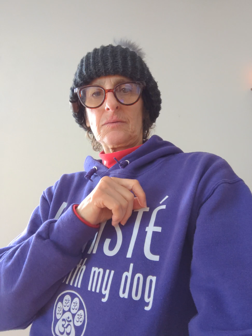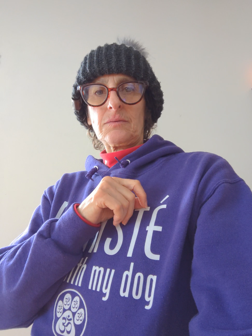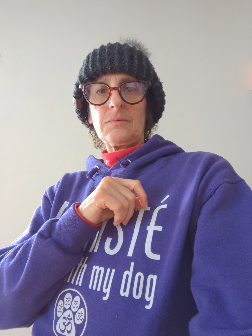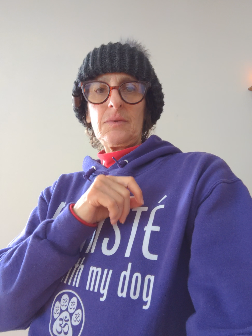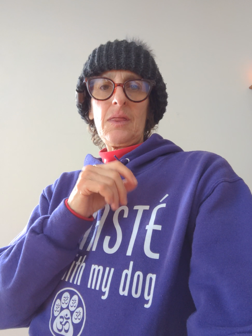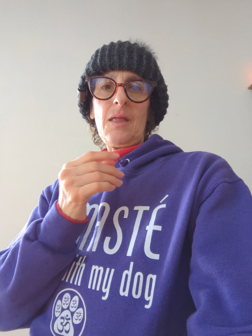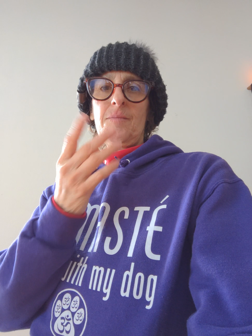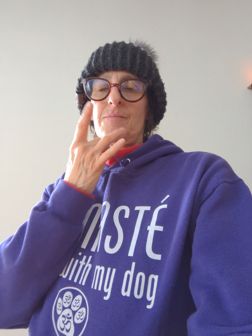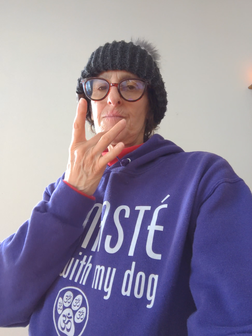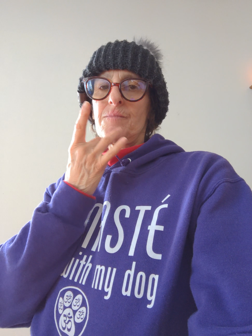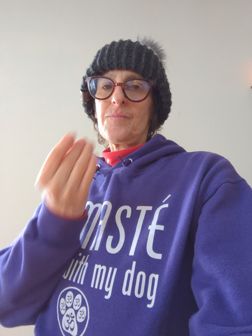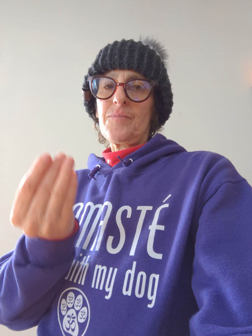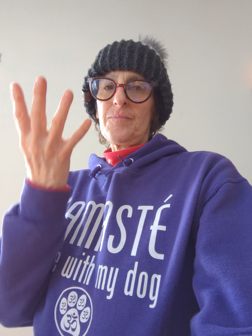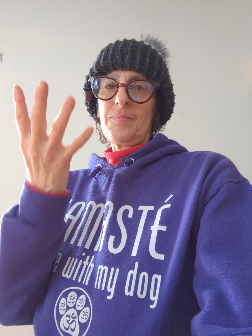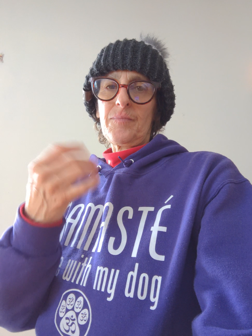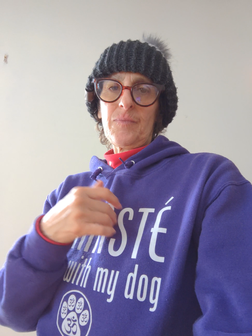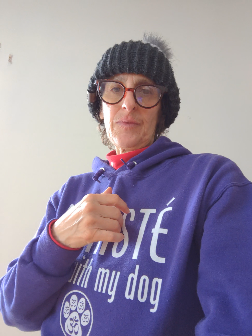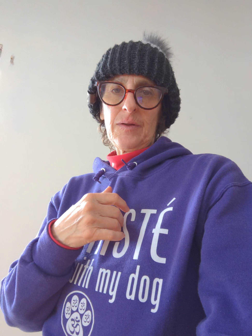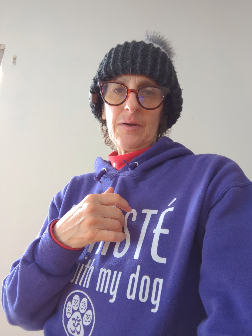lamp